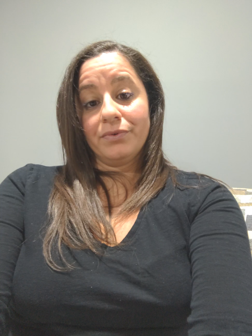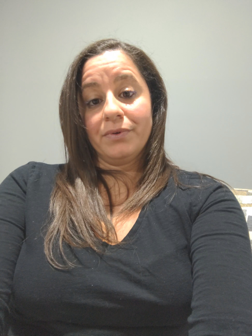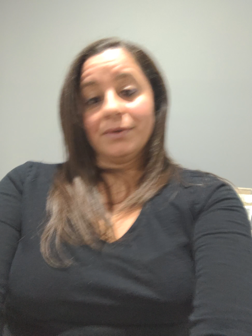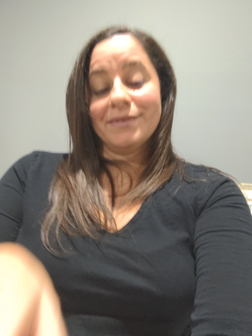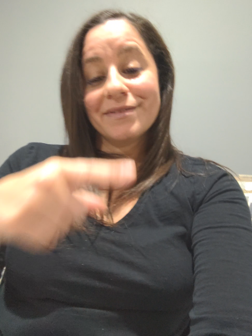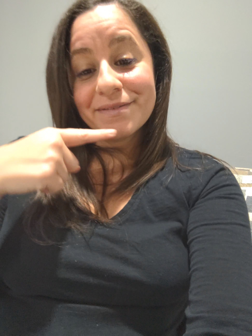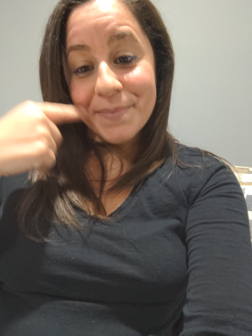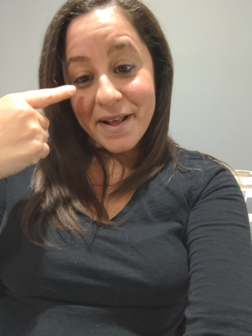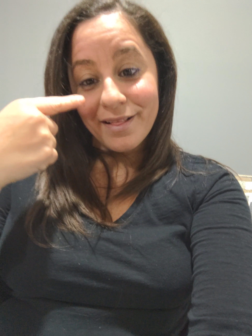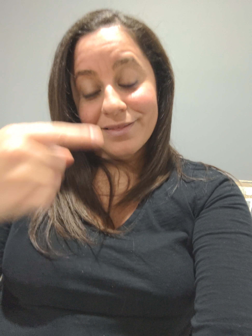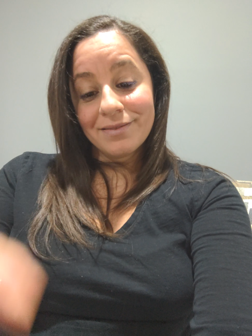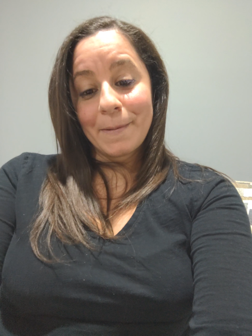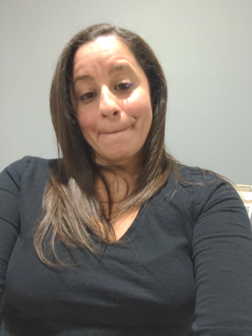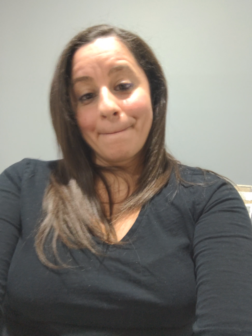smile